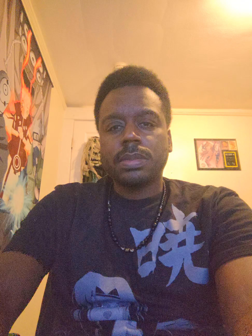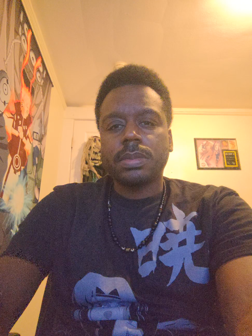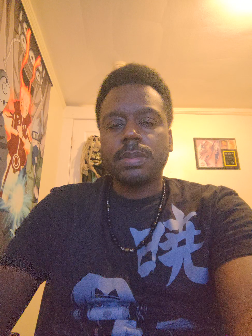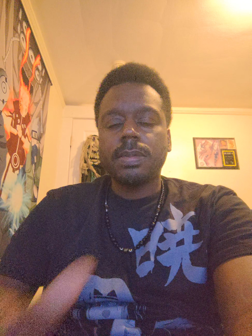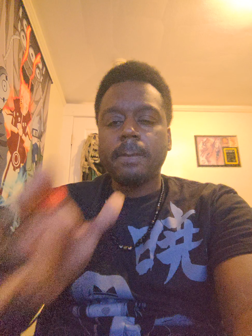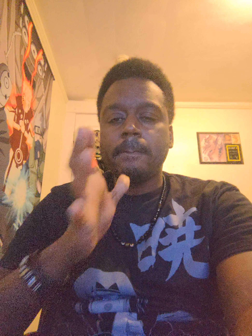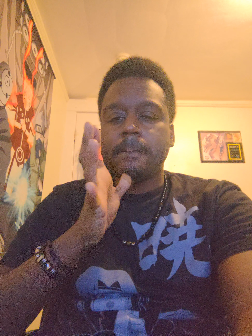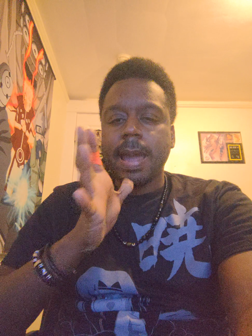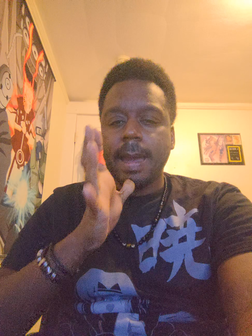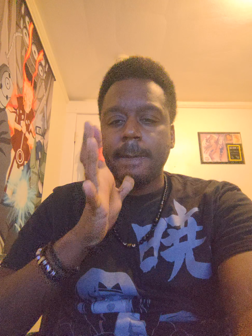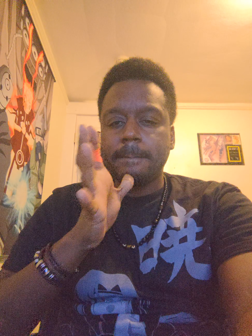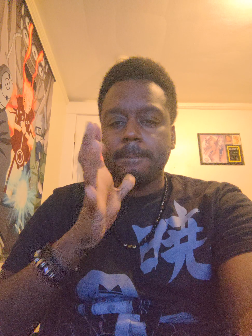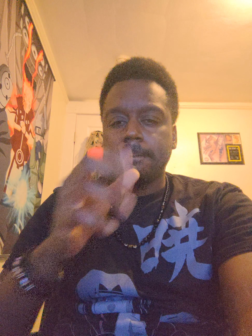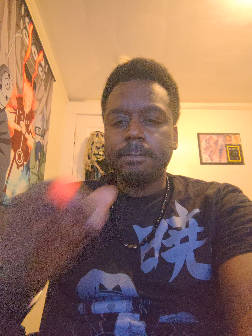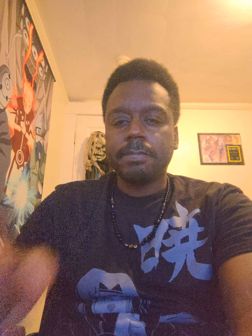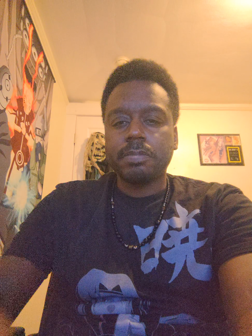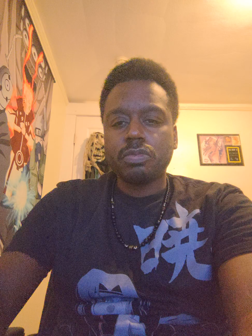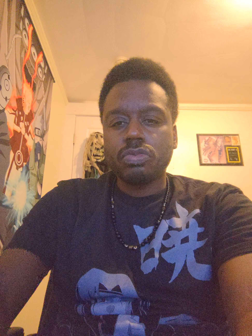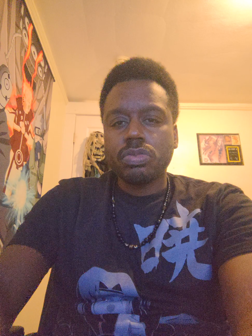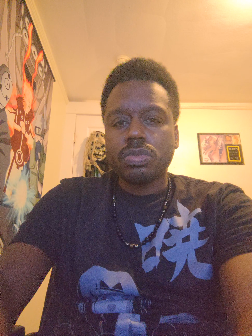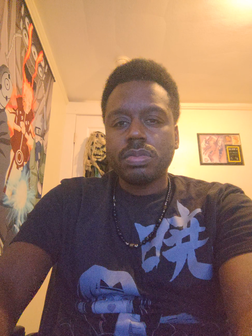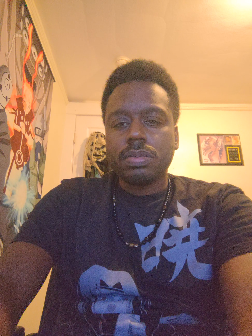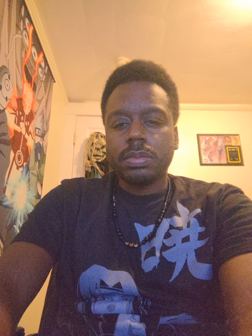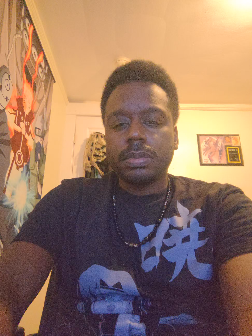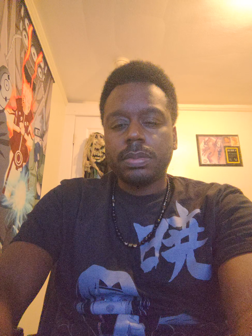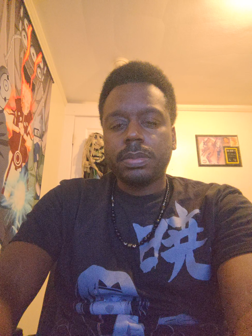mom